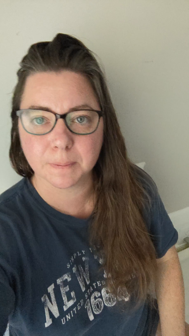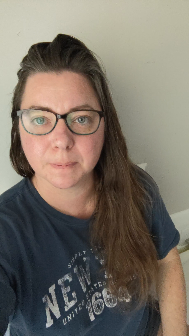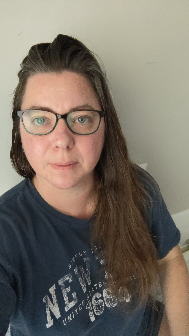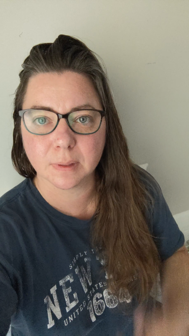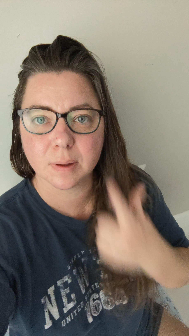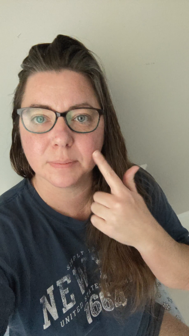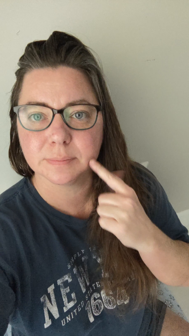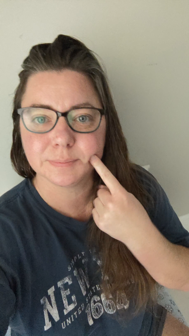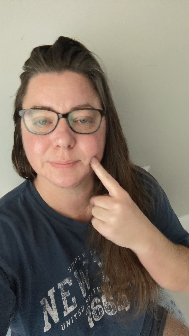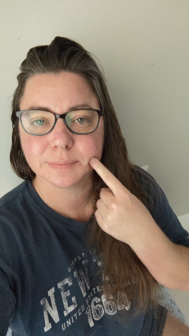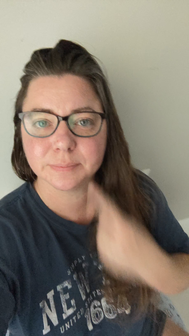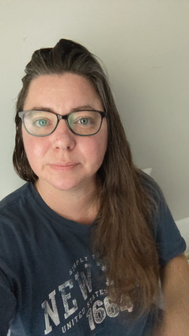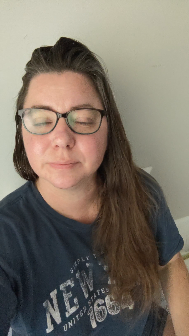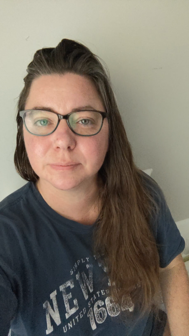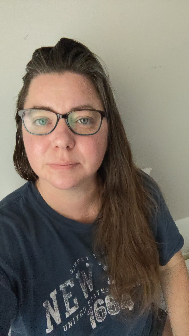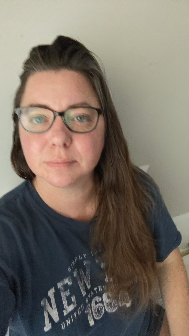candy